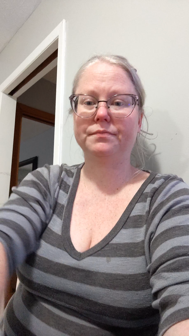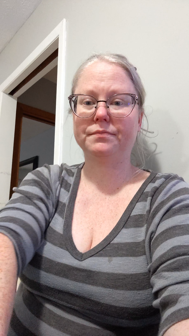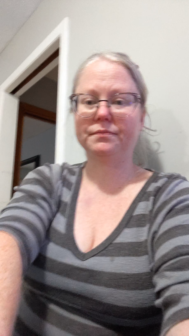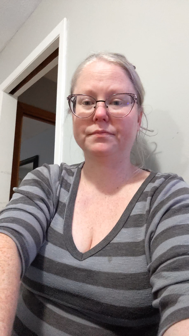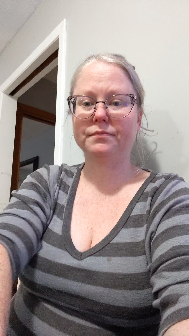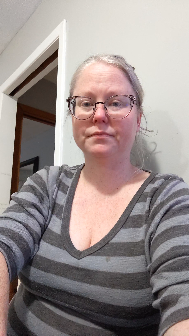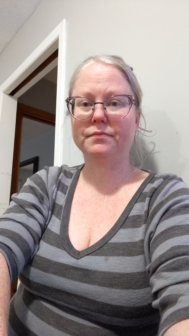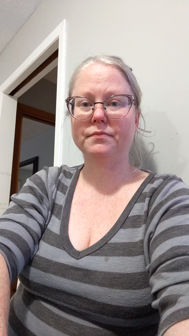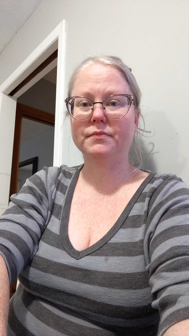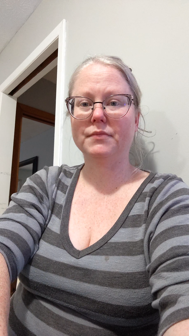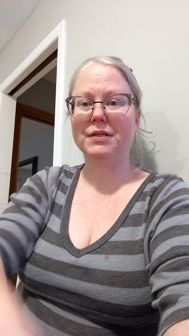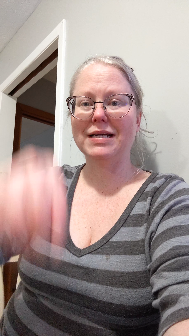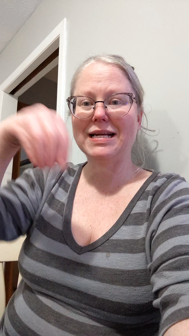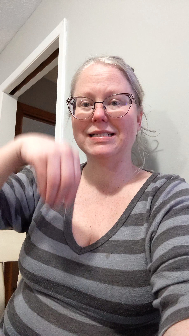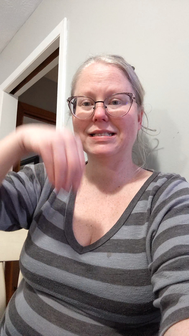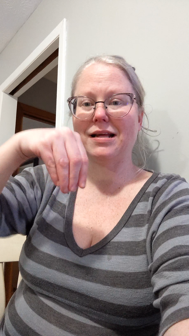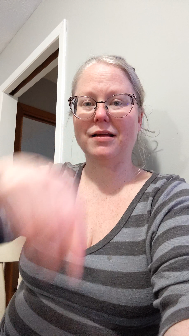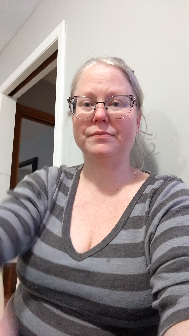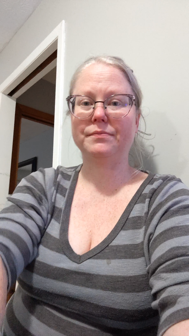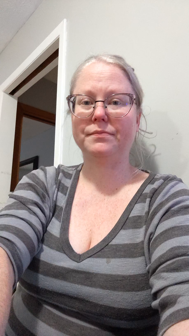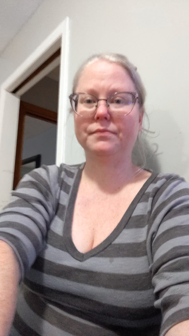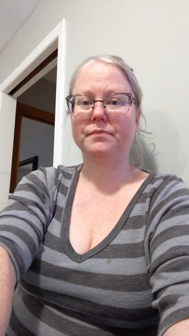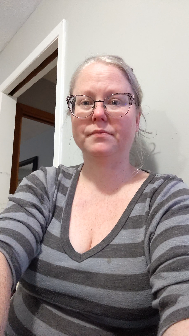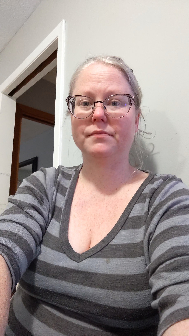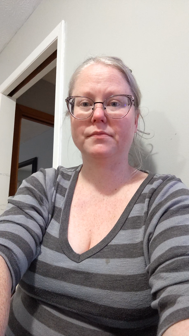inside